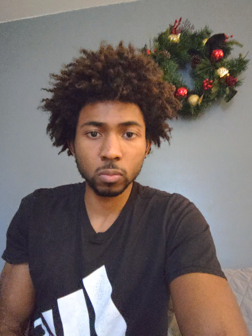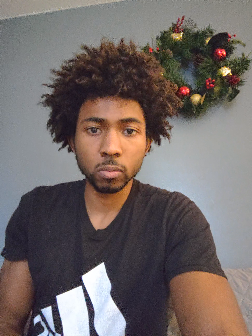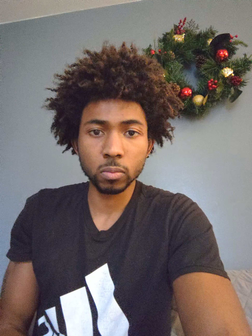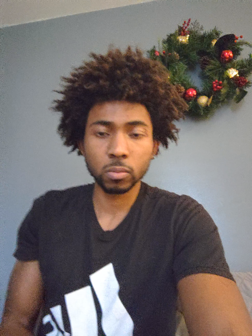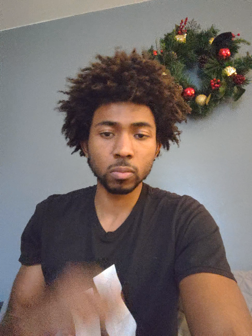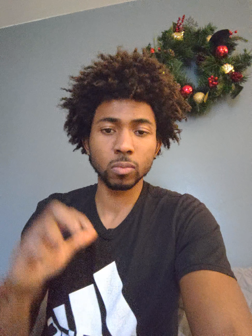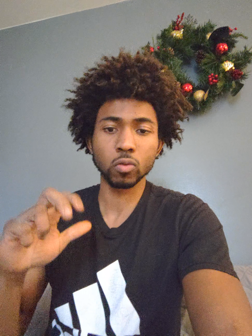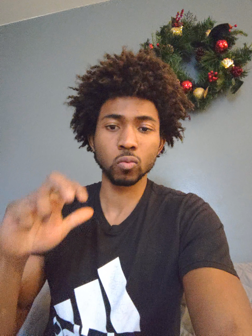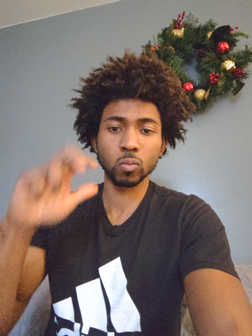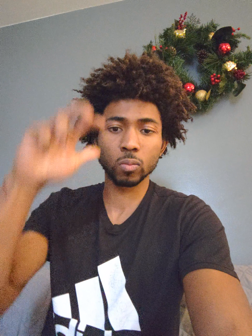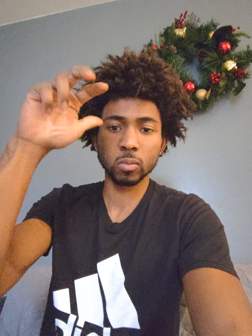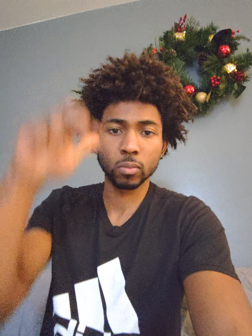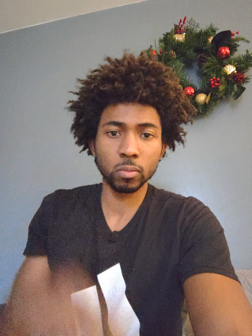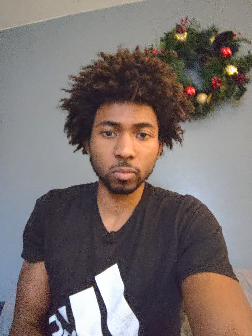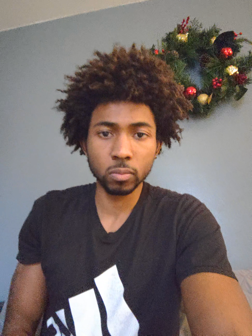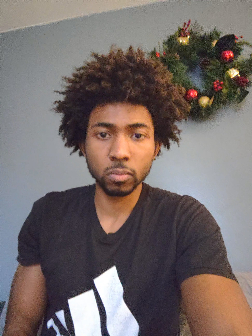stairs